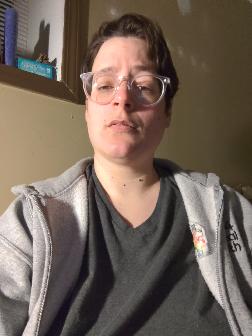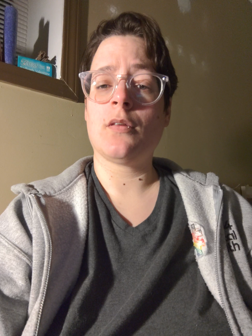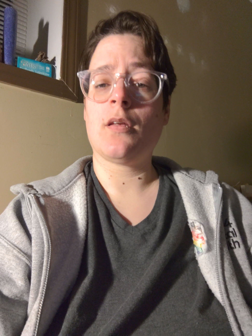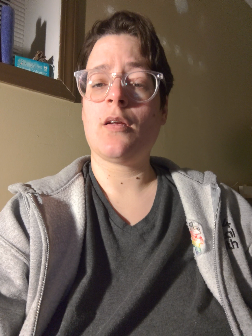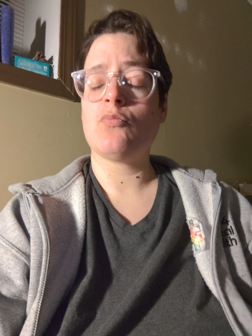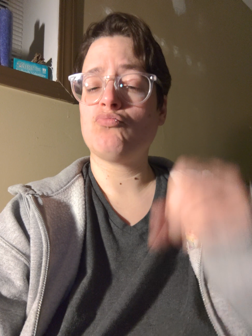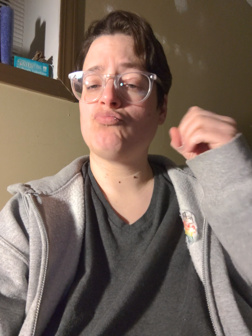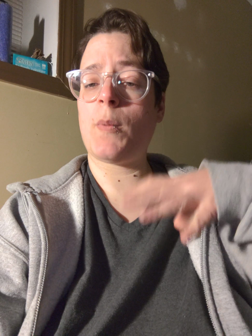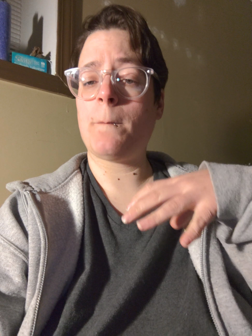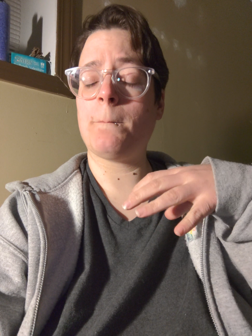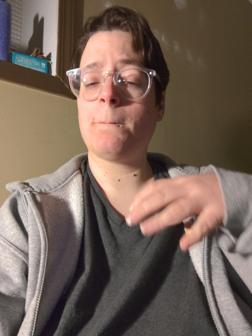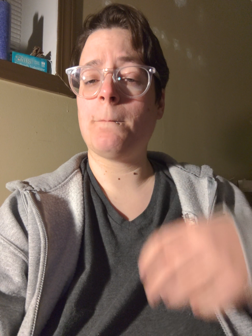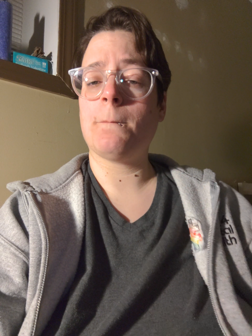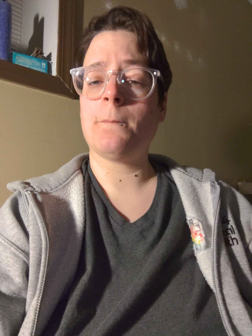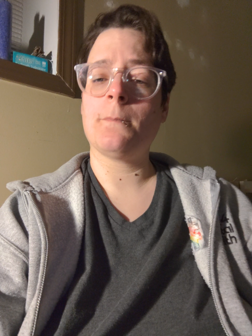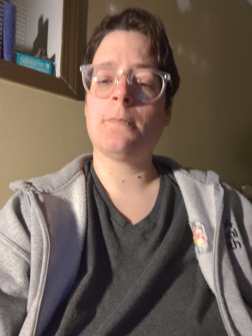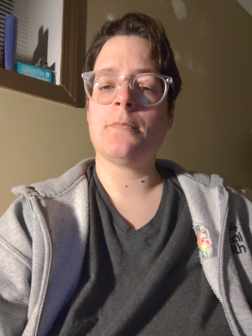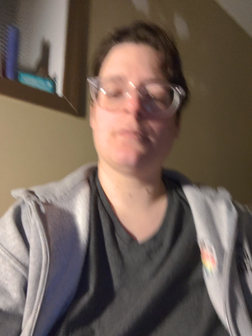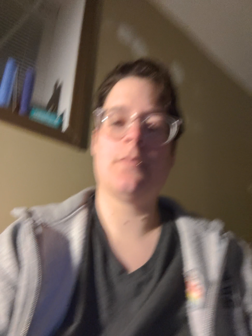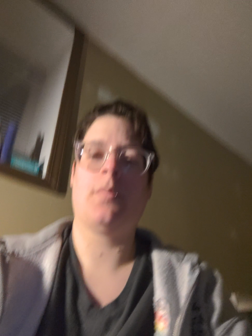drop